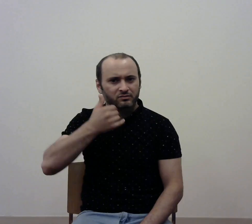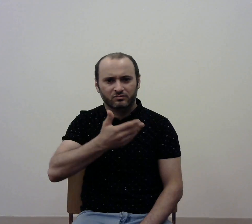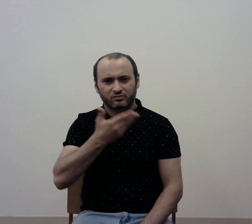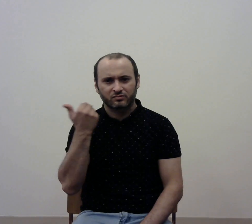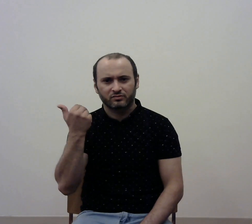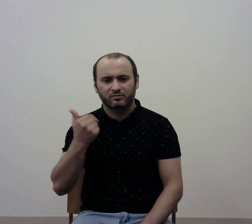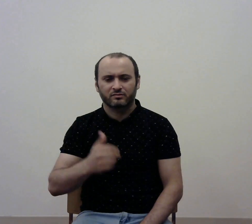yox